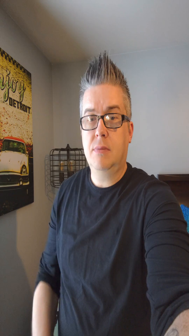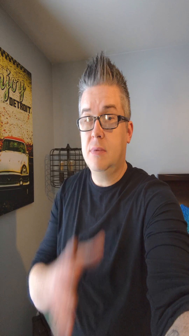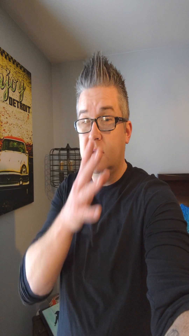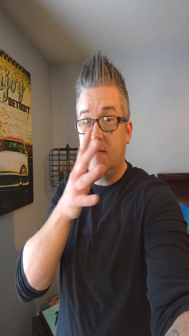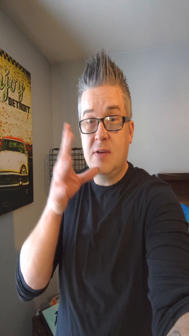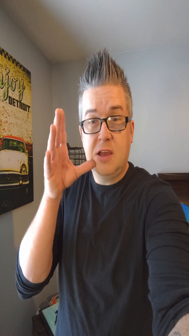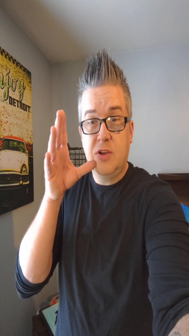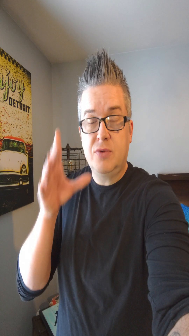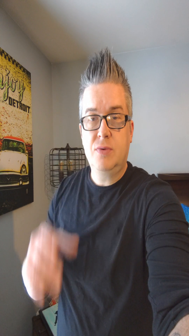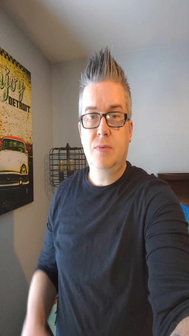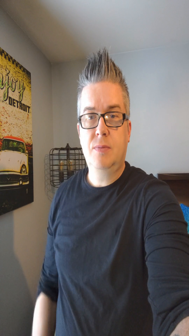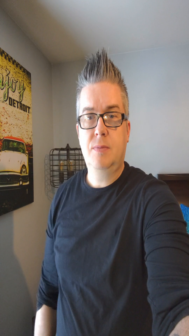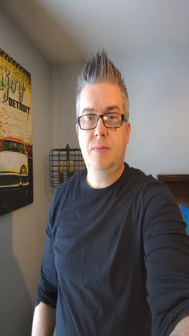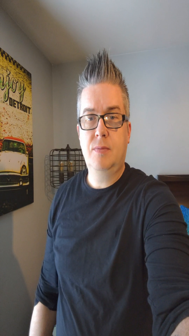farm